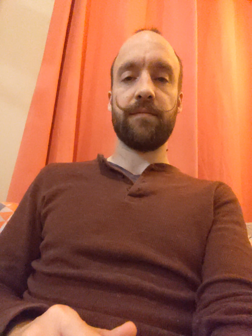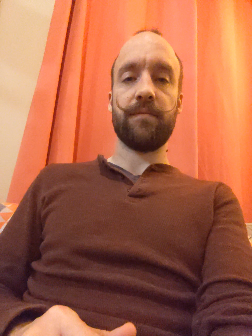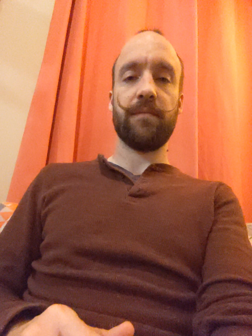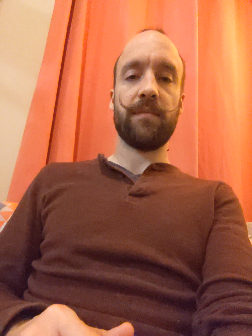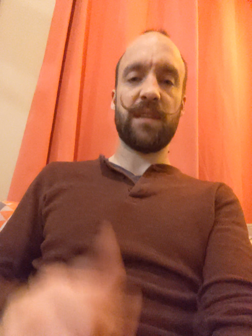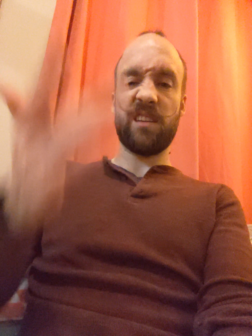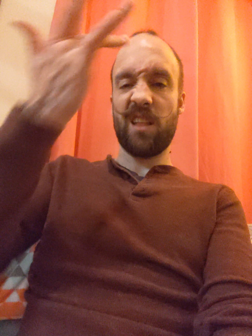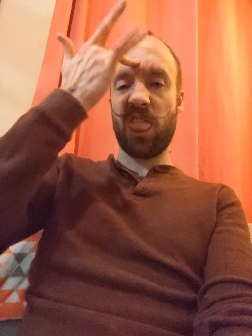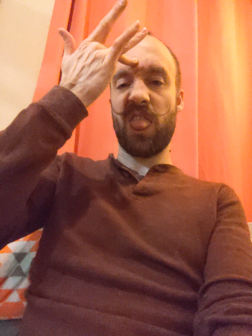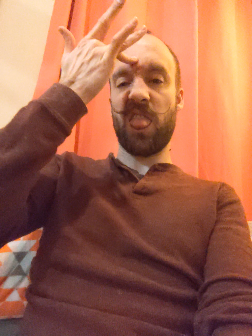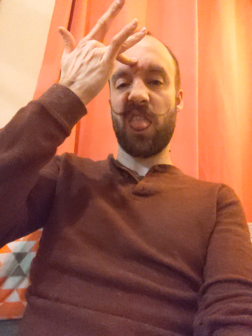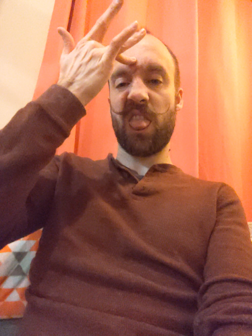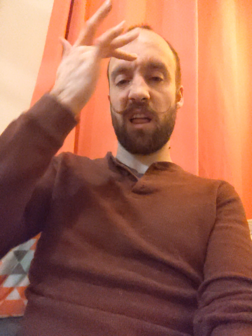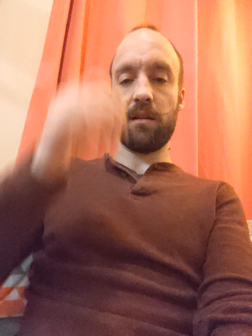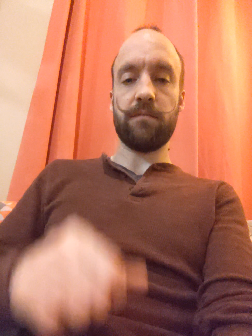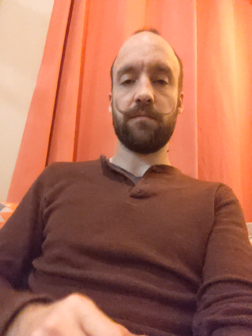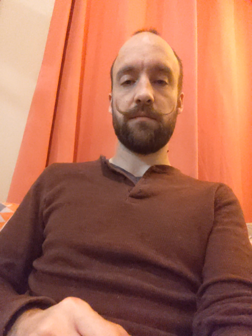sick